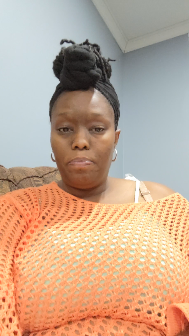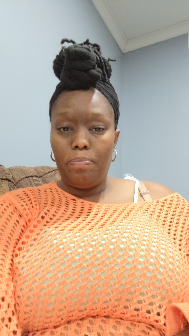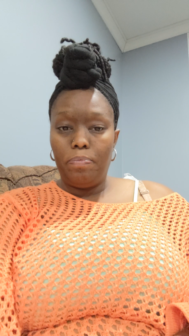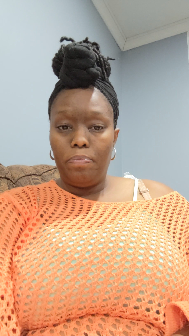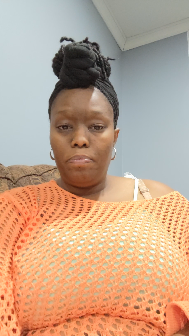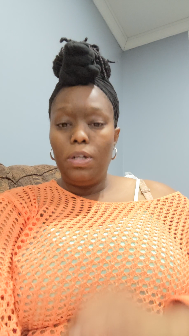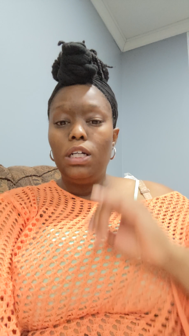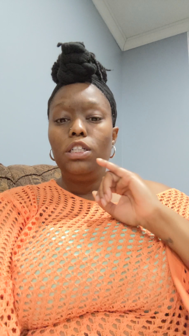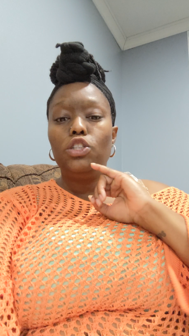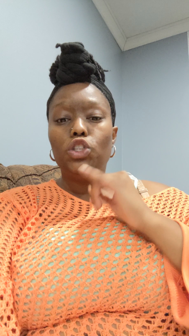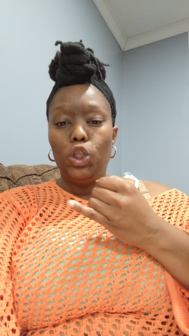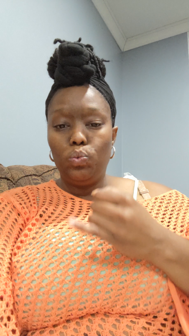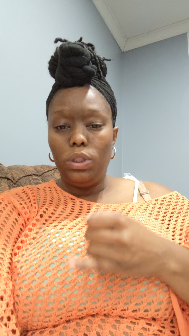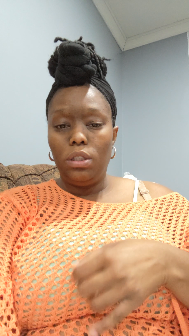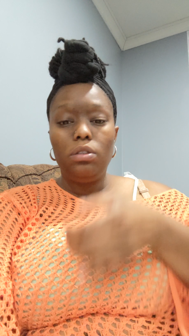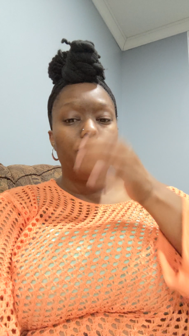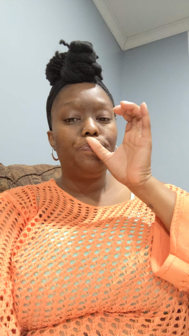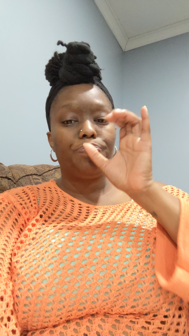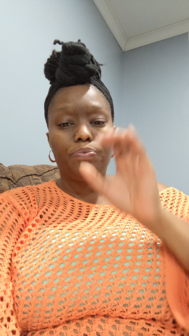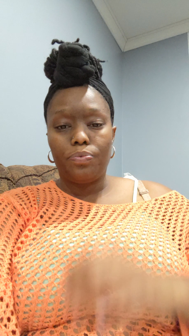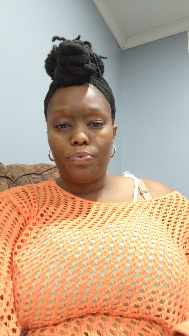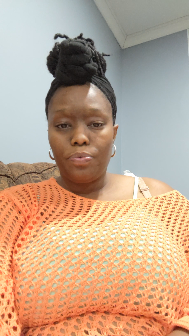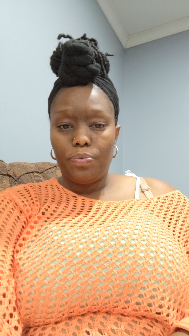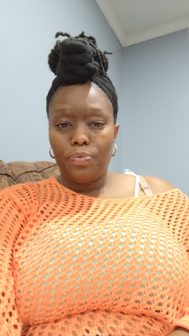juice